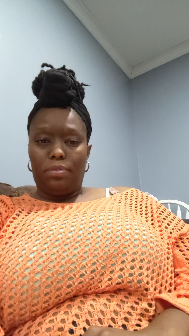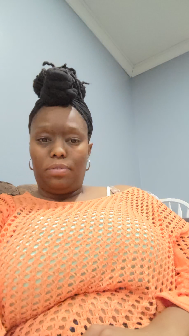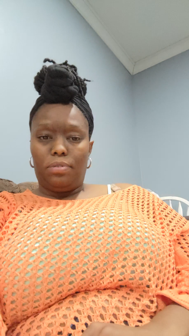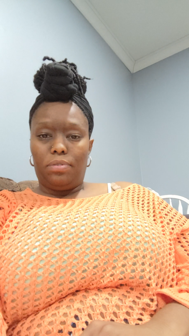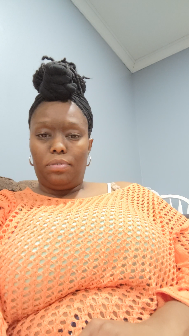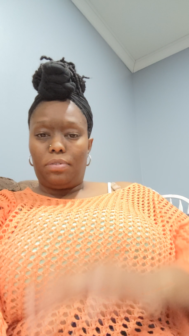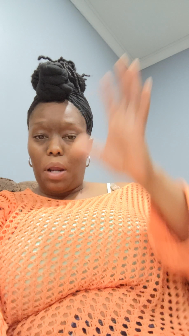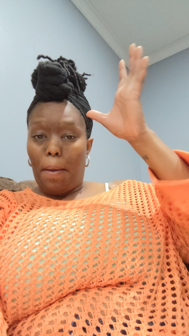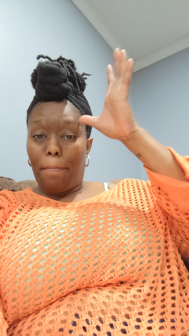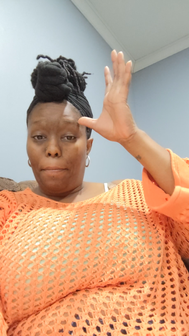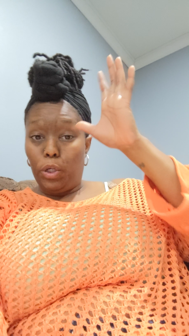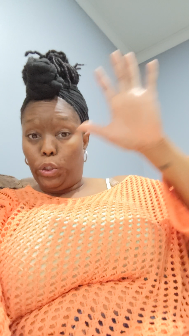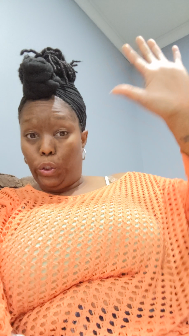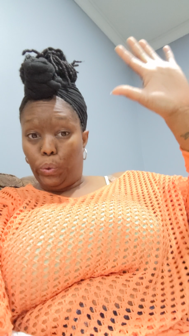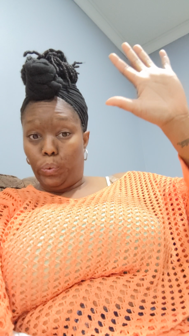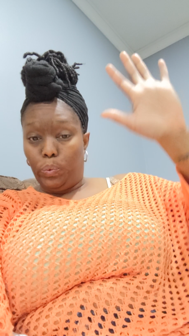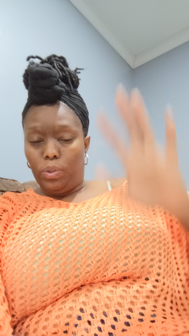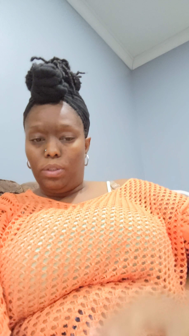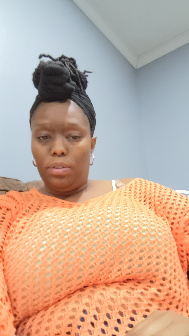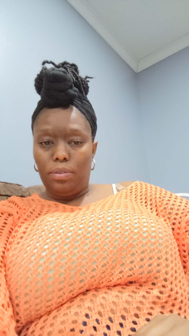moose